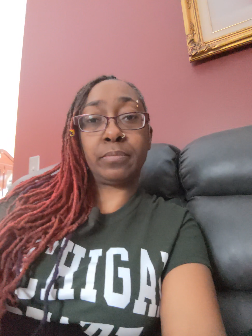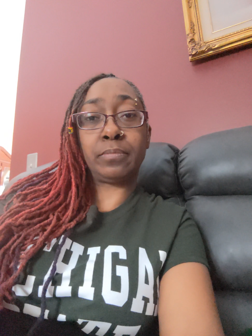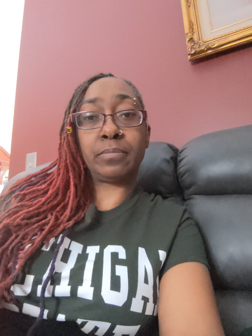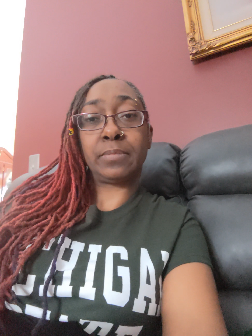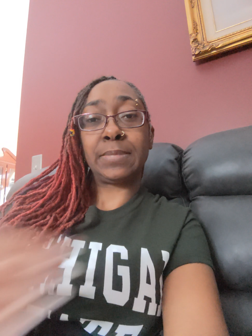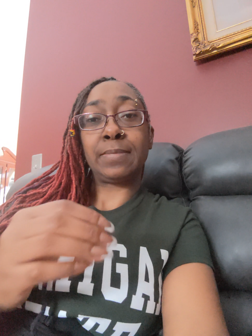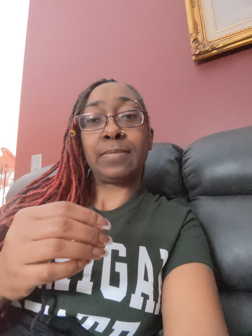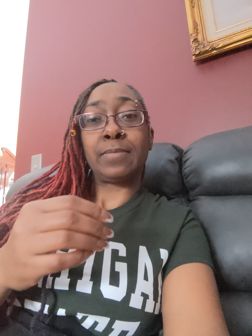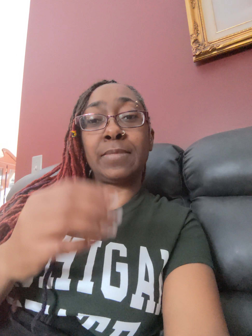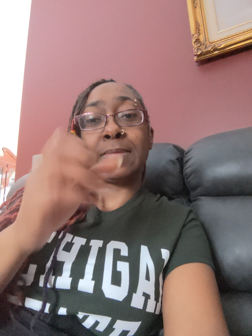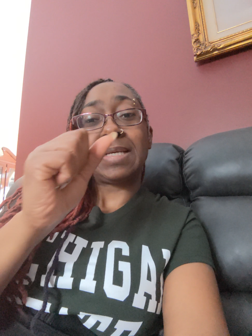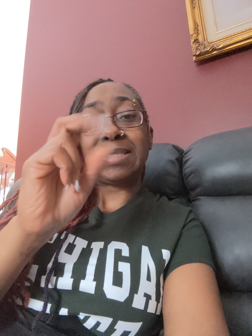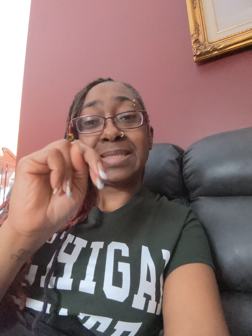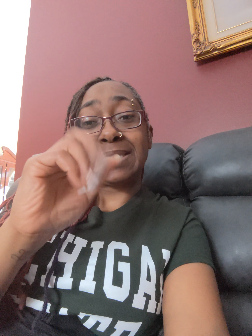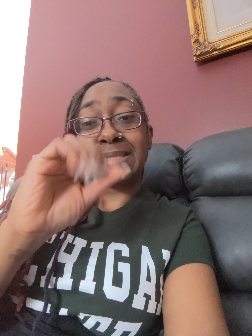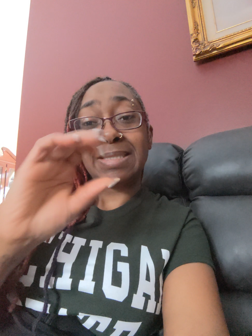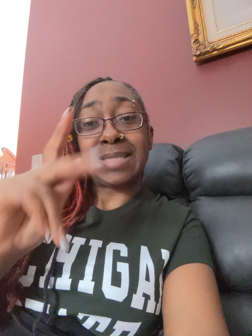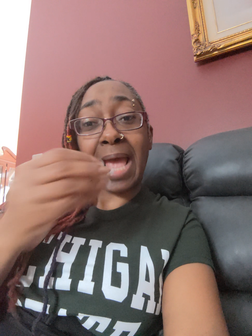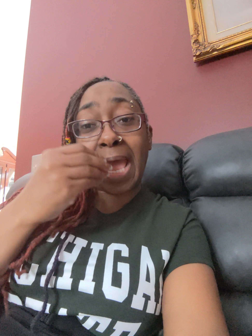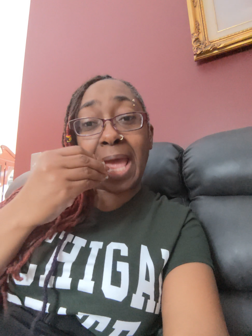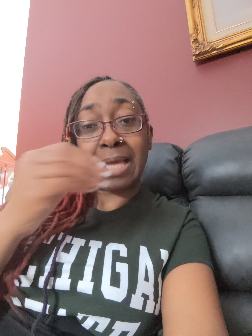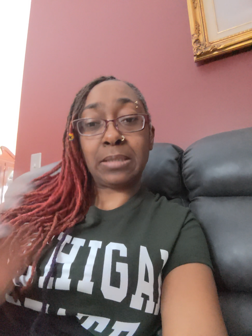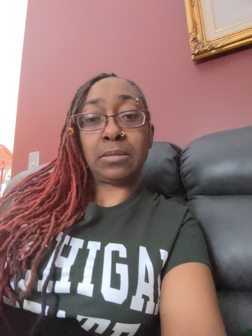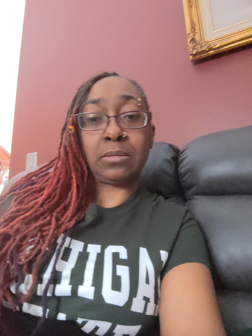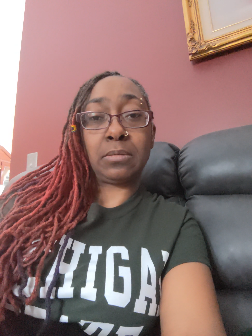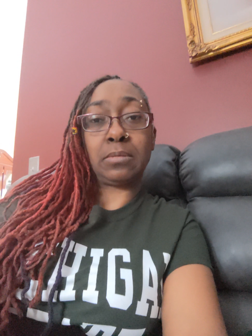snack